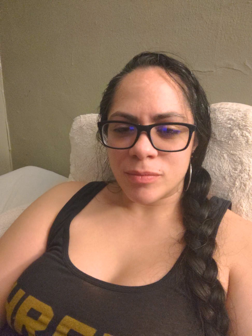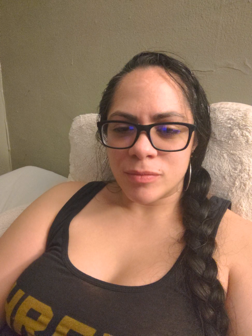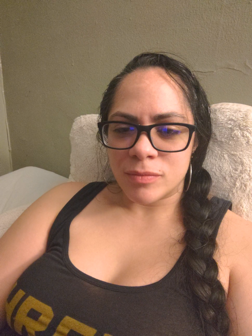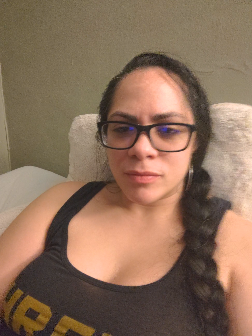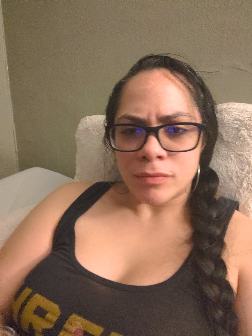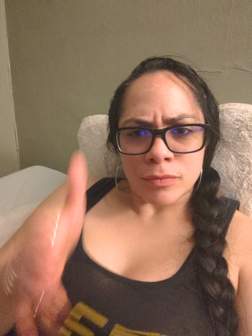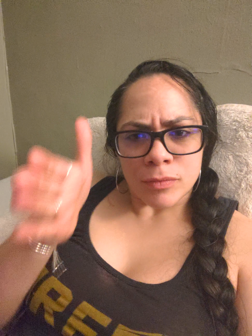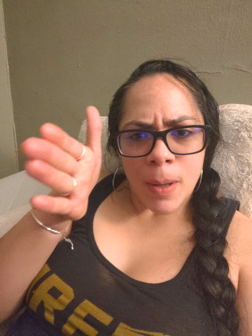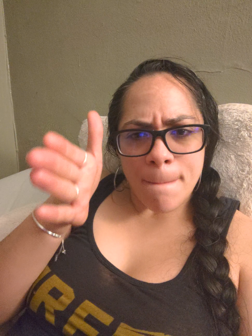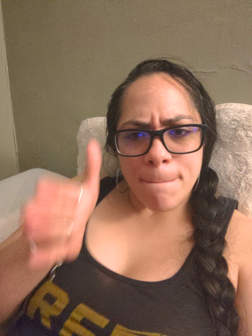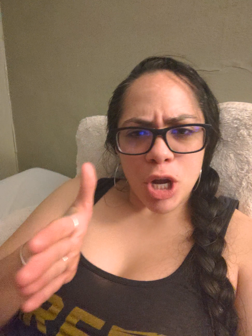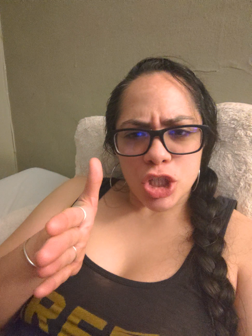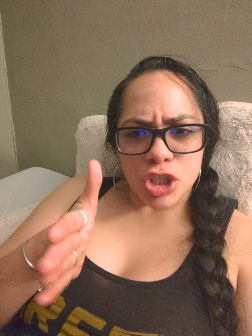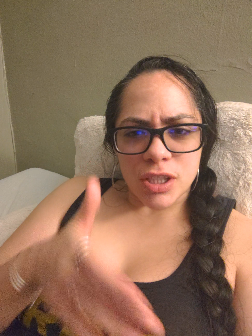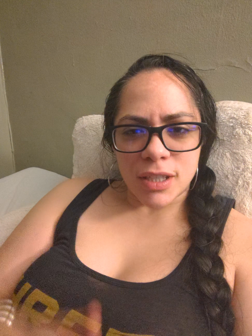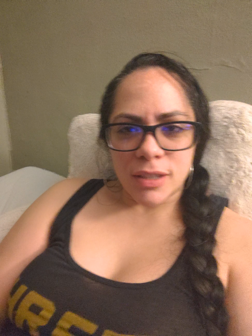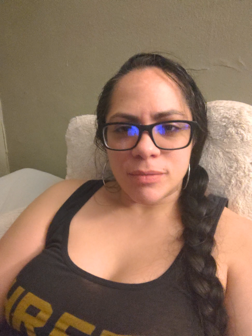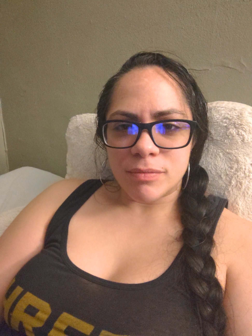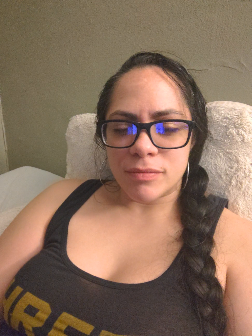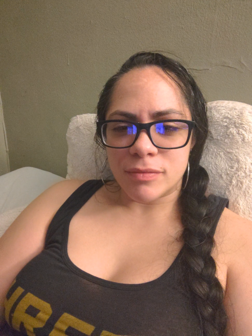person